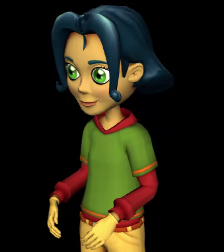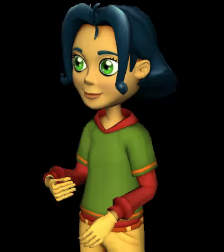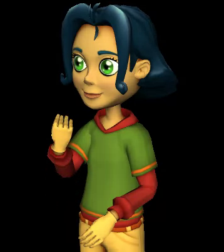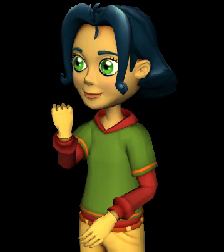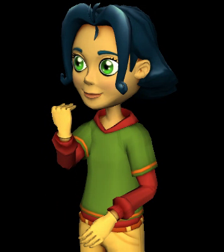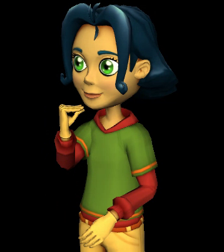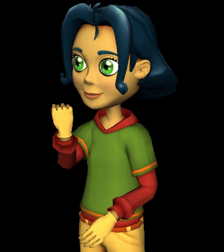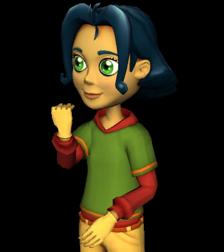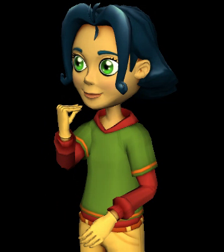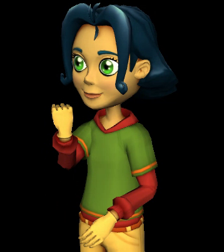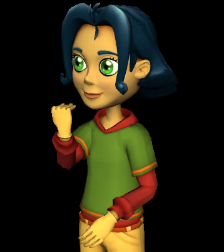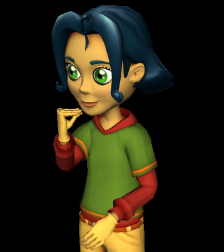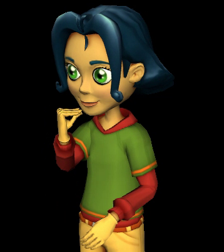يشعر بالبرد